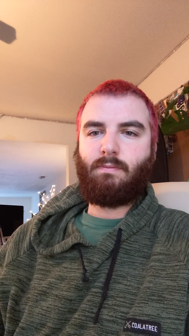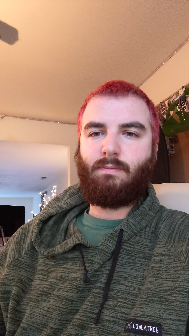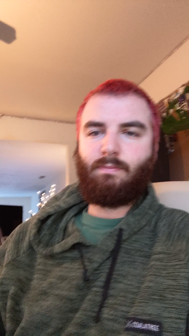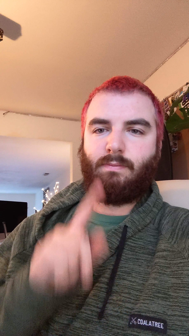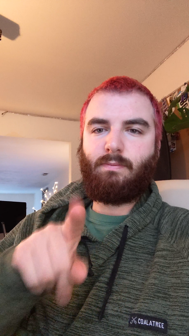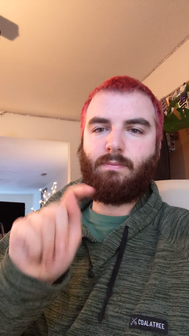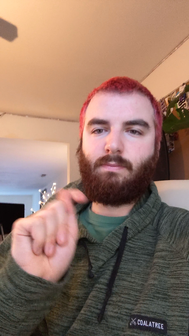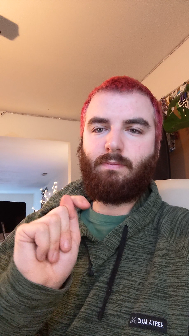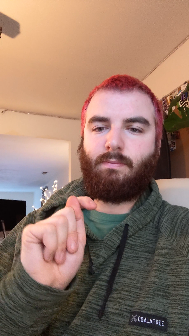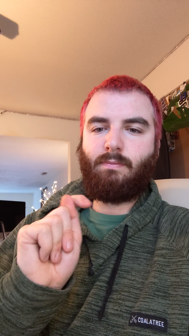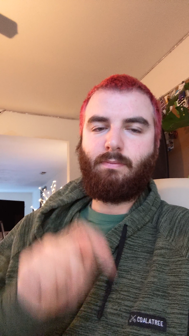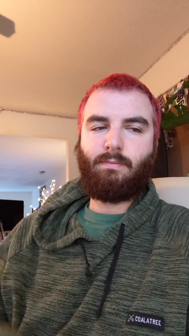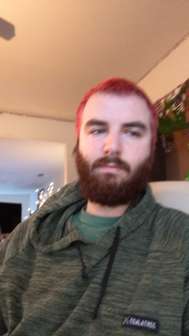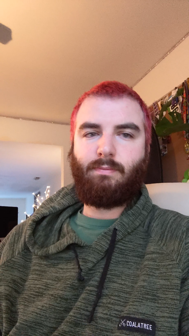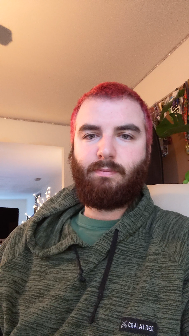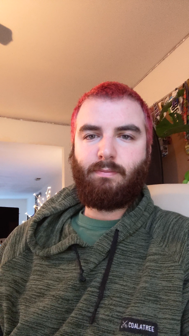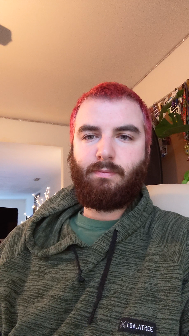go potty